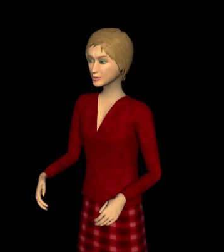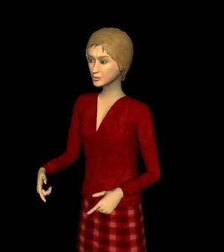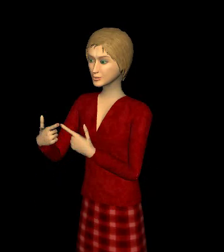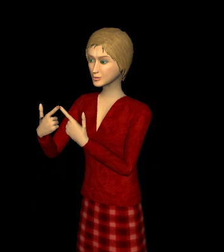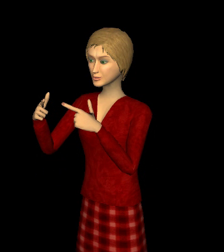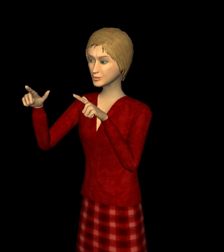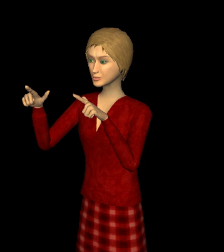حر